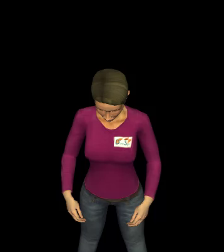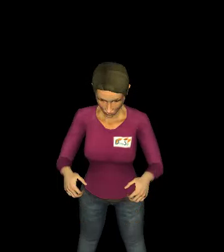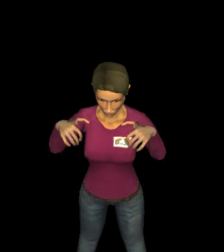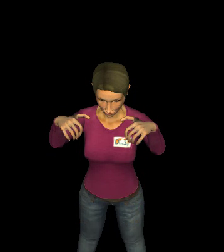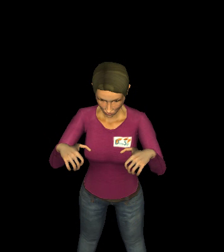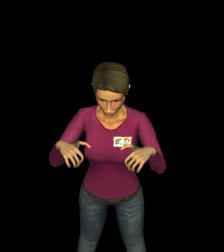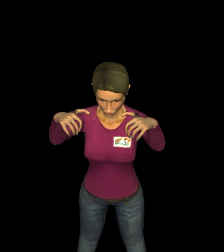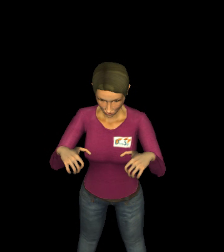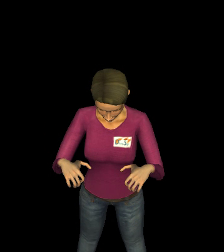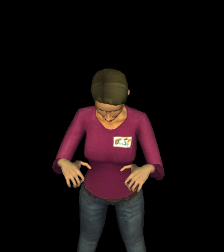مطر